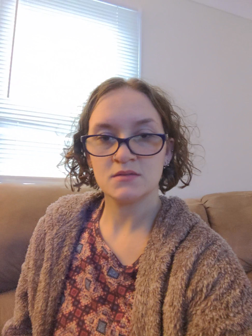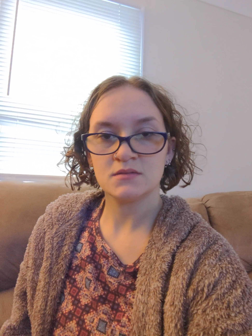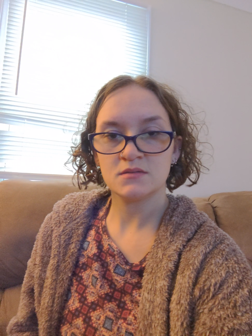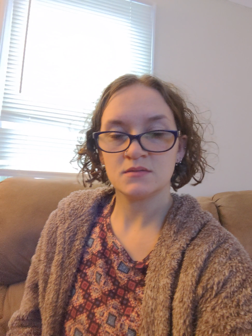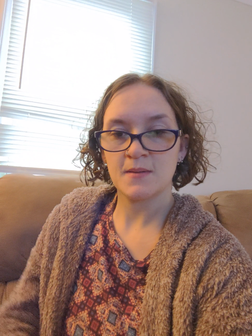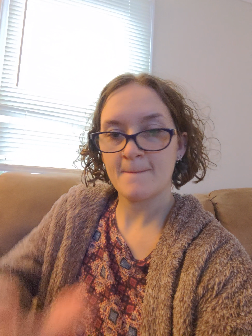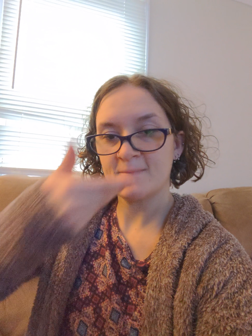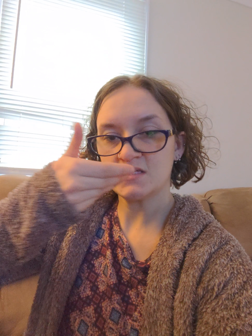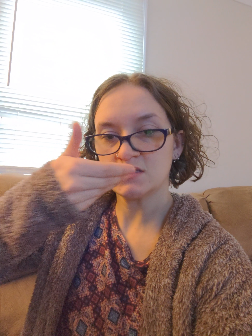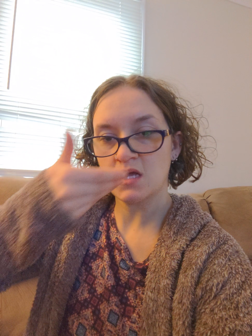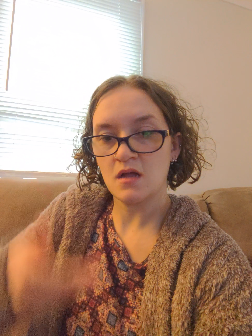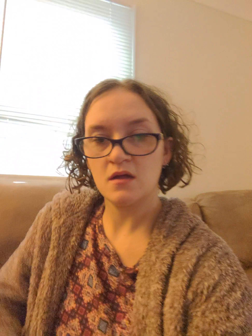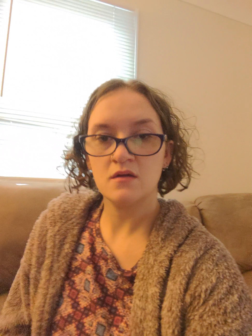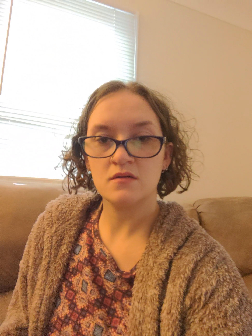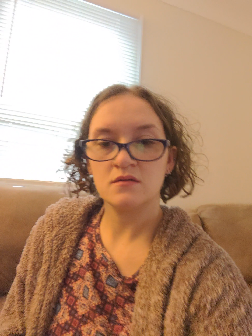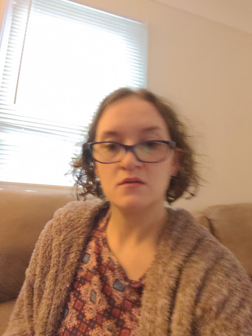pizza